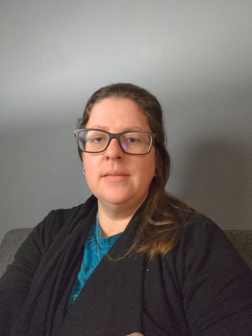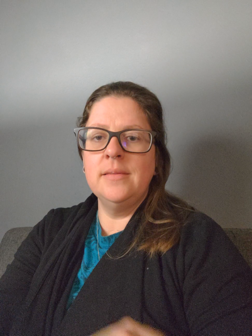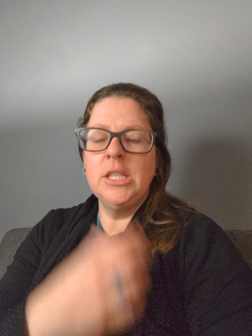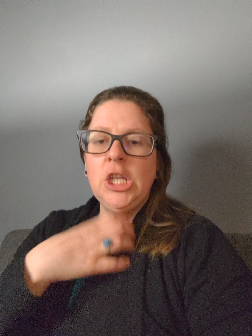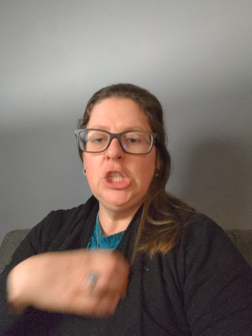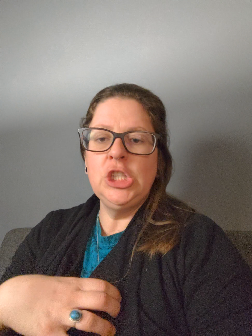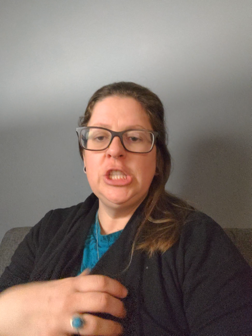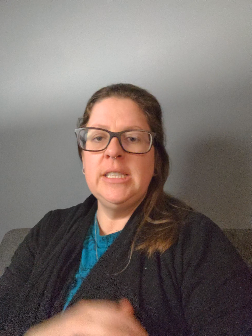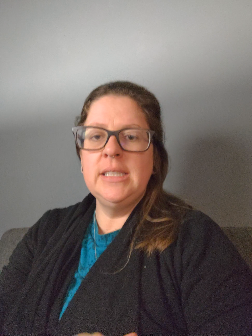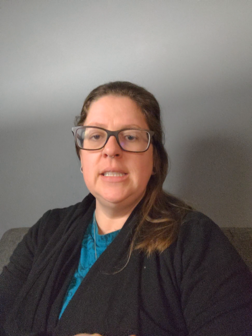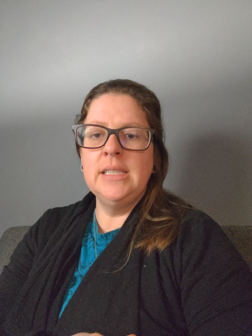hungry